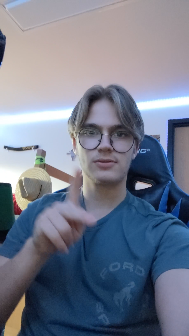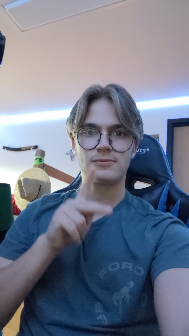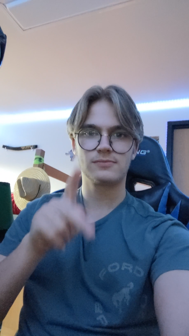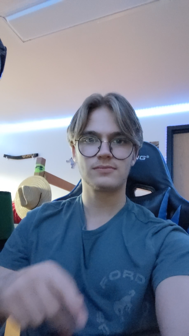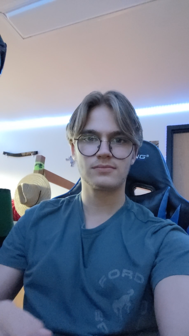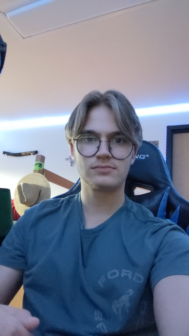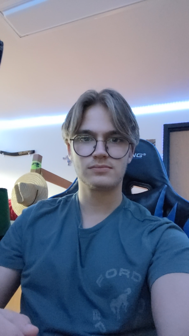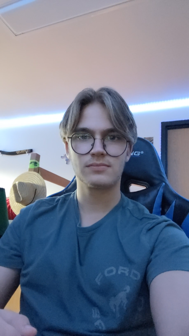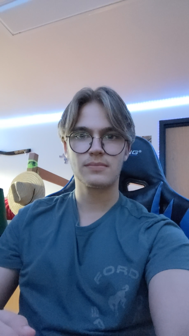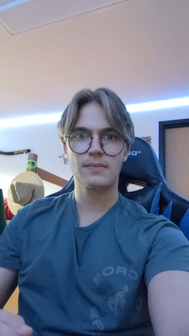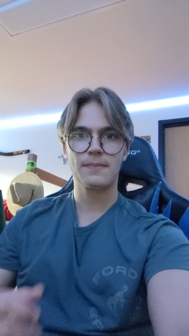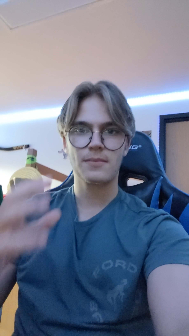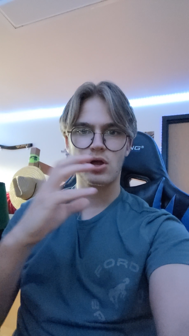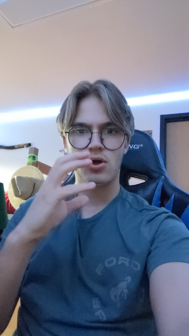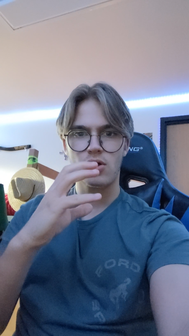ball